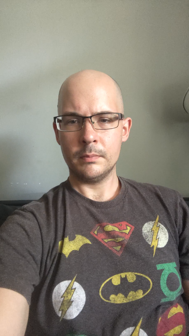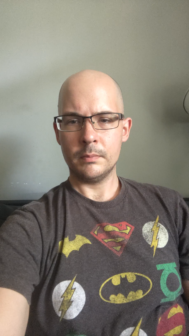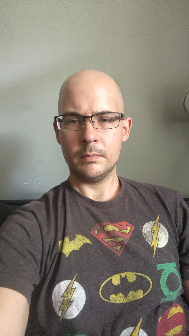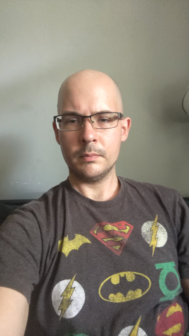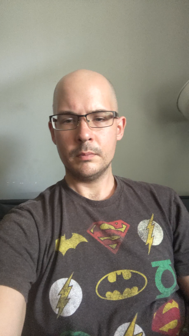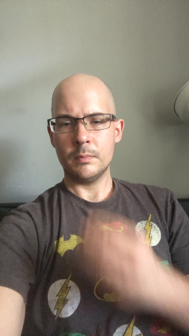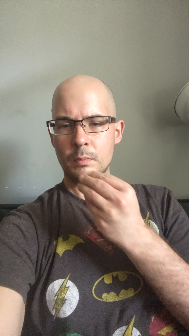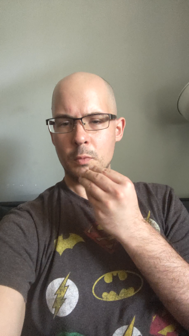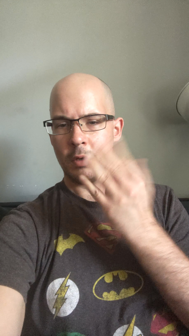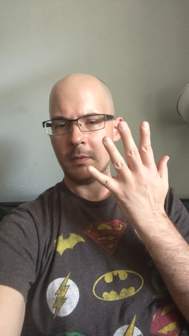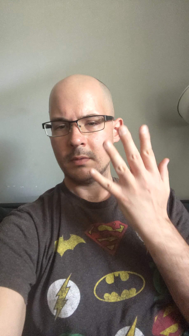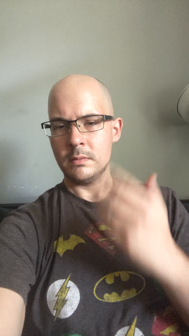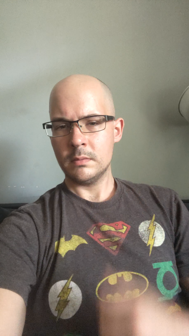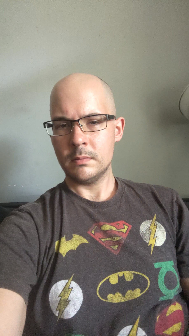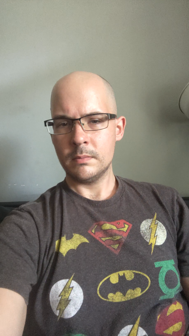breakfast